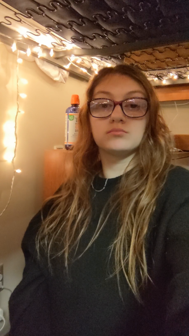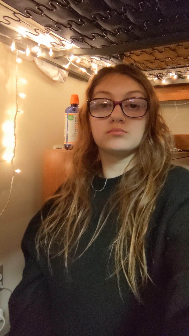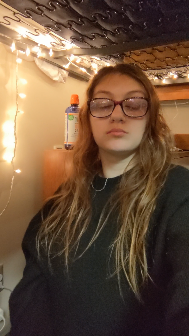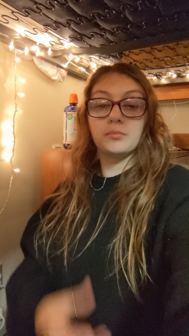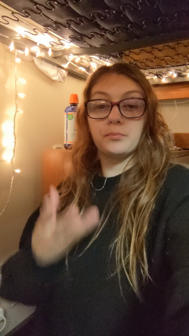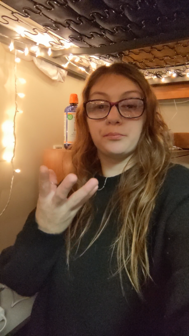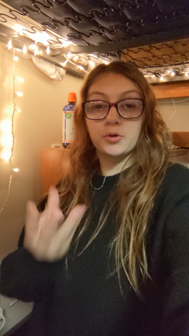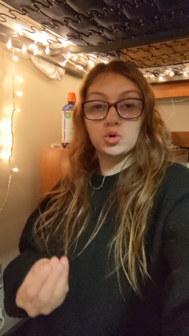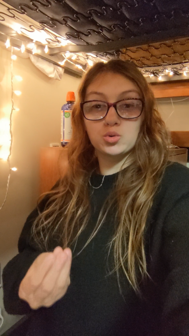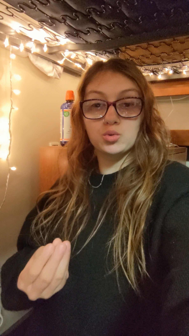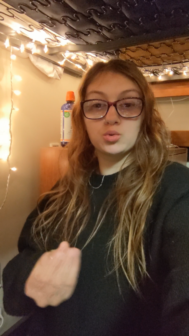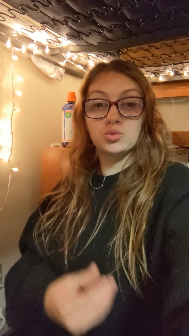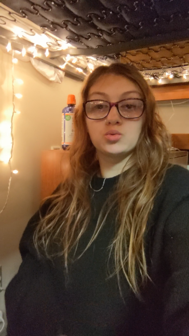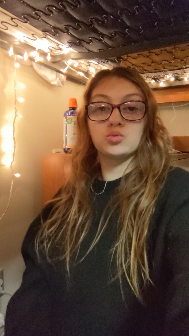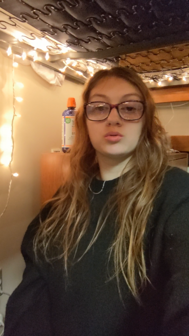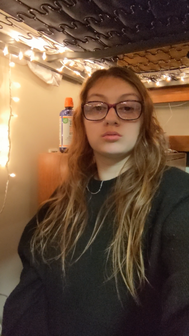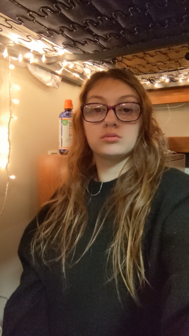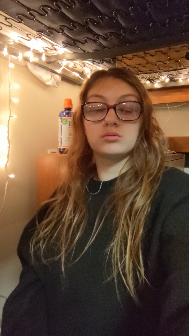poor